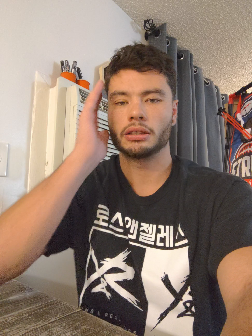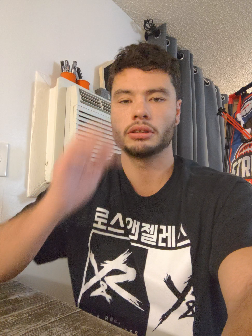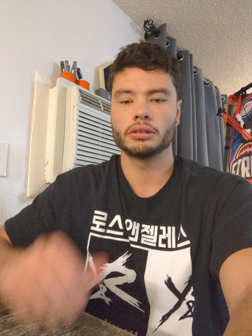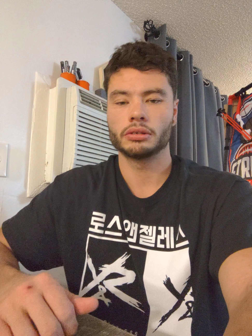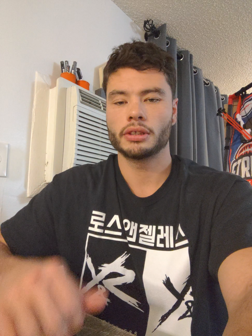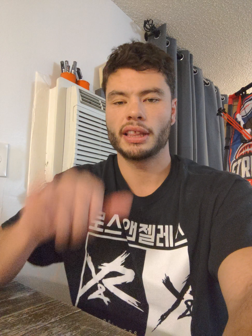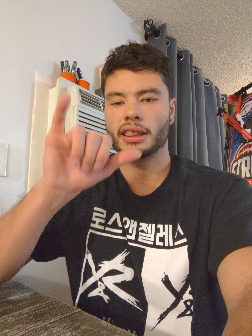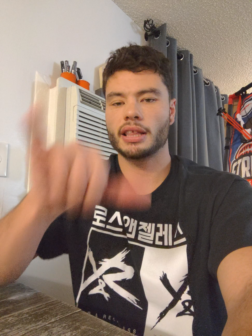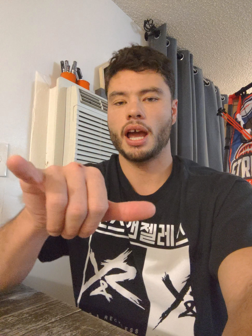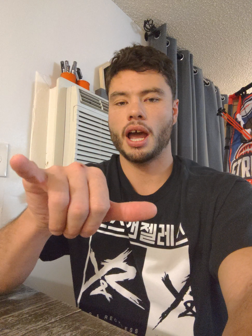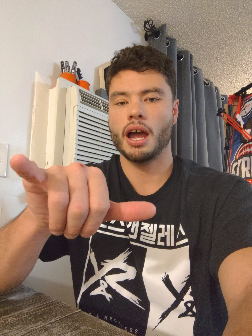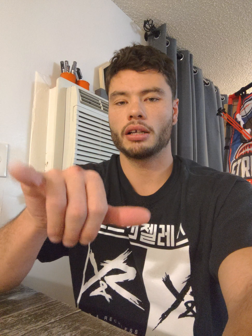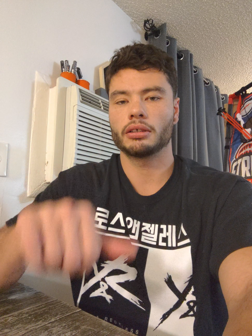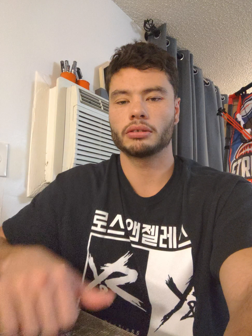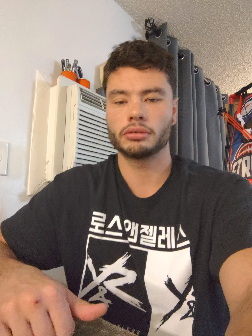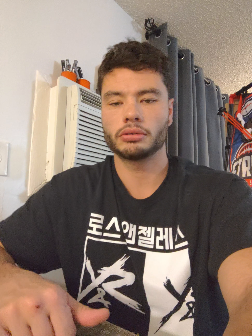that